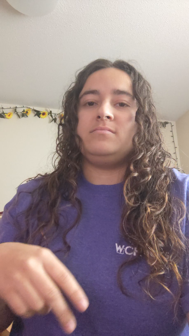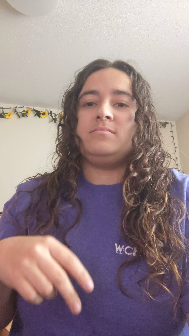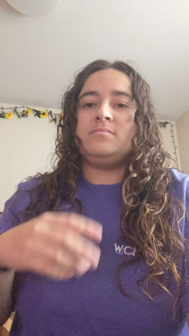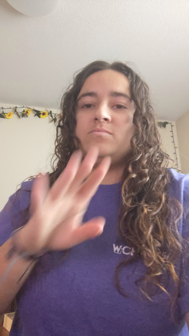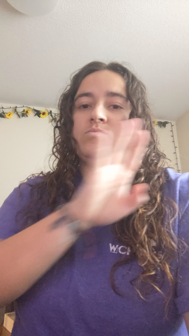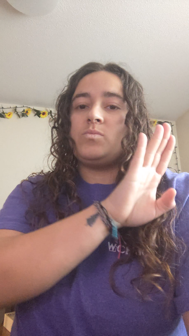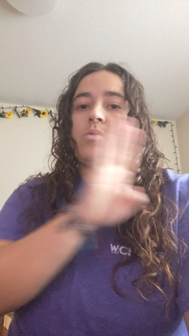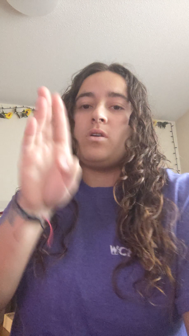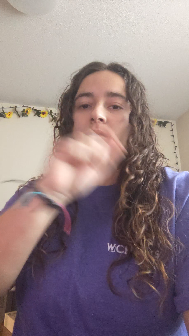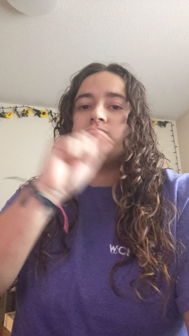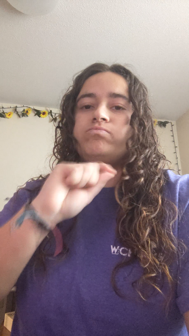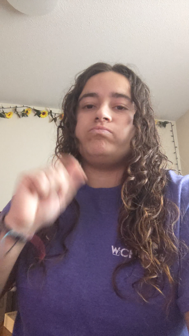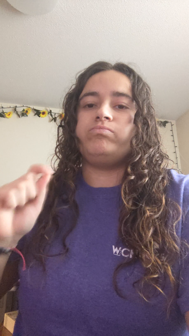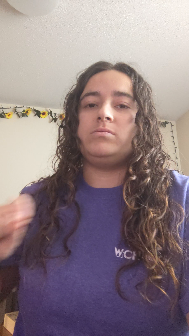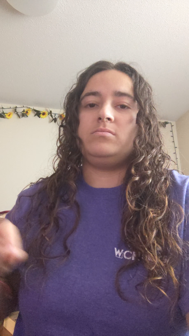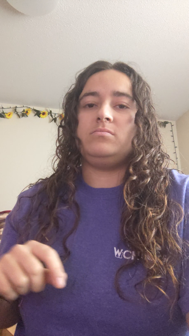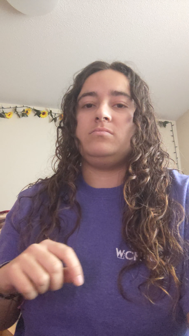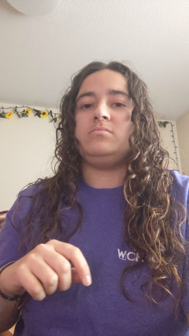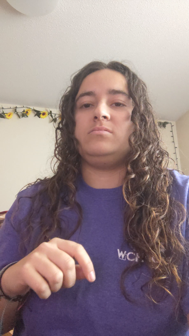chalk